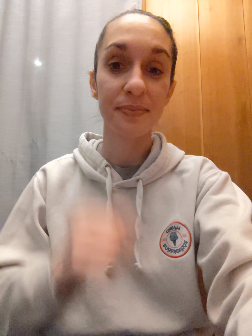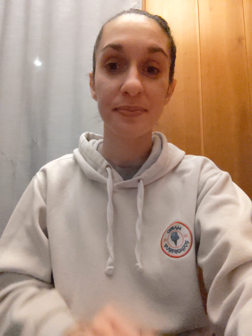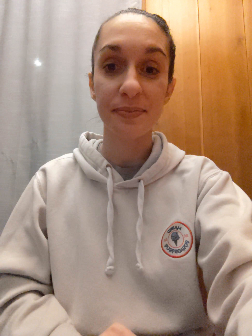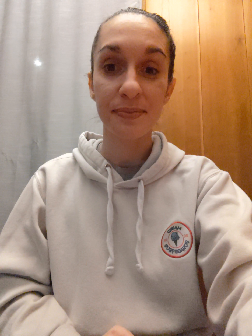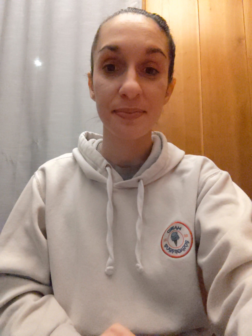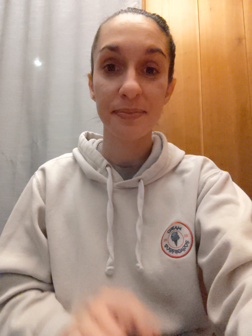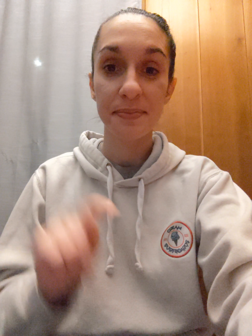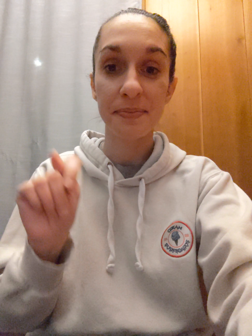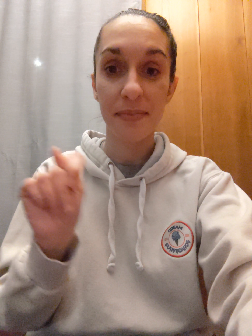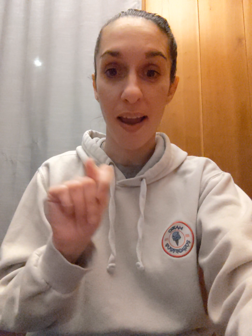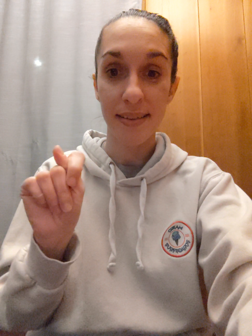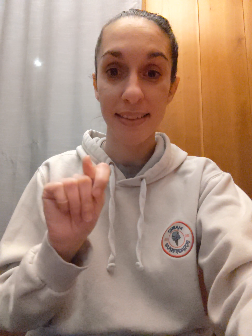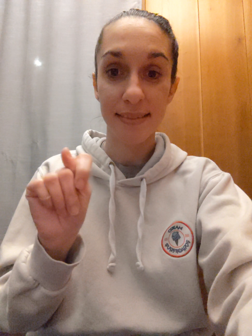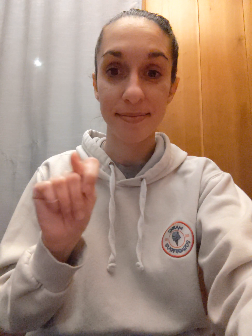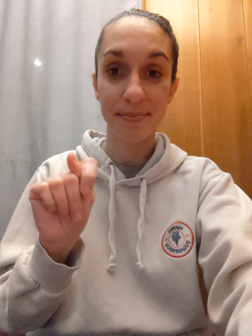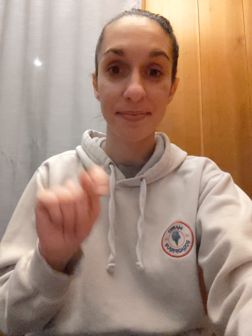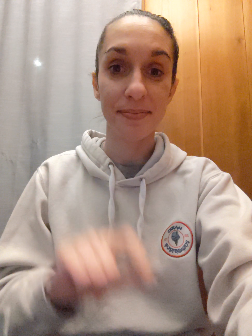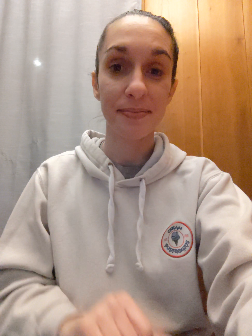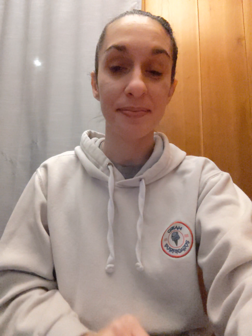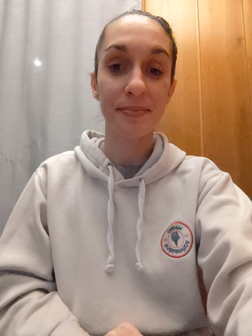potty